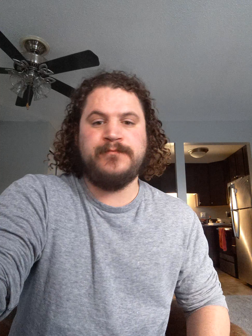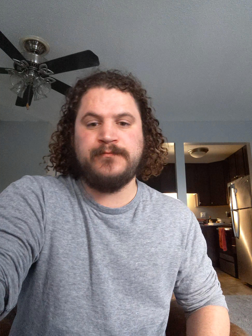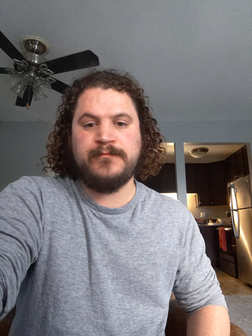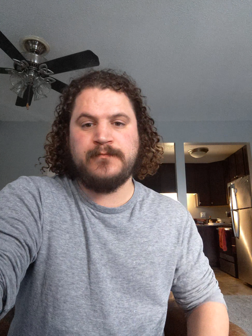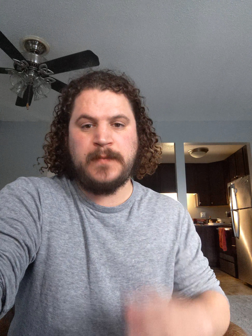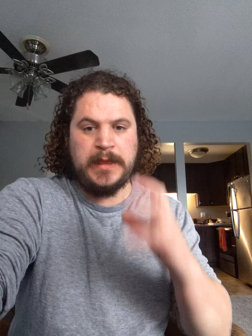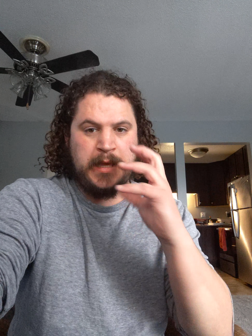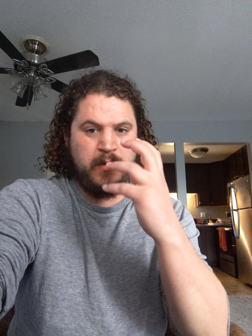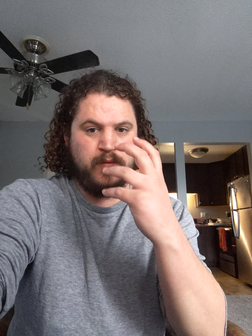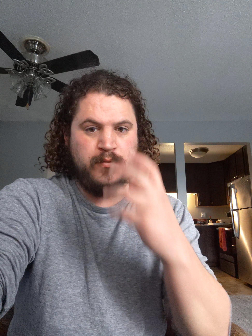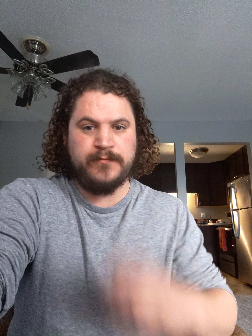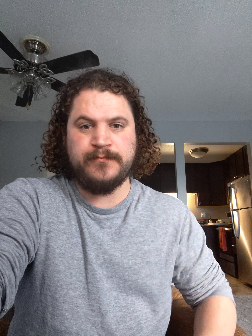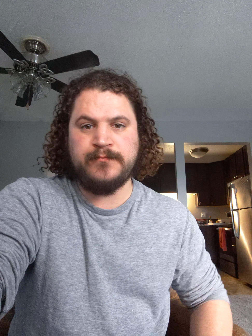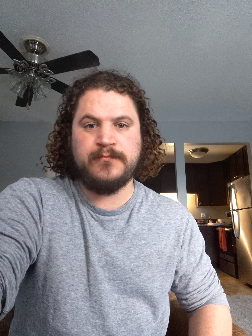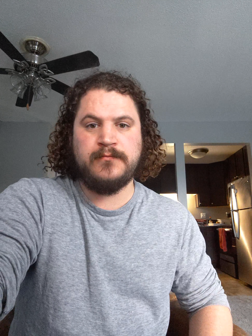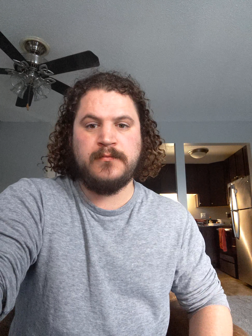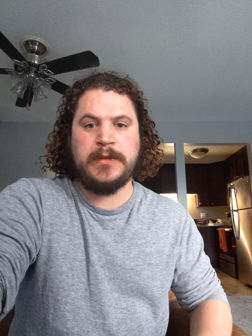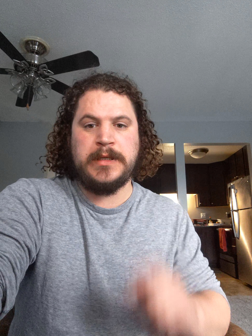clown